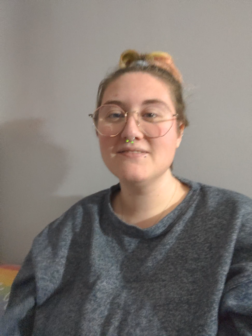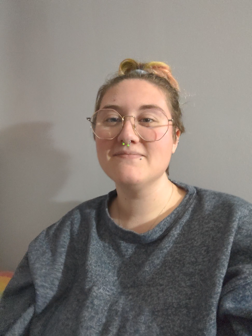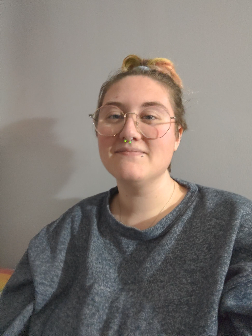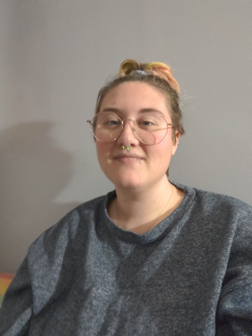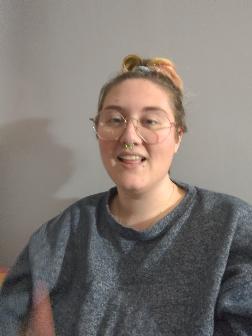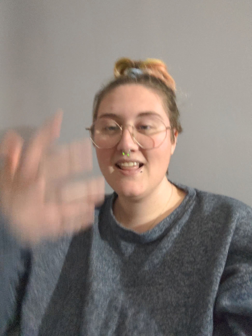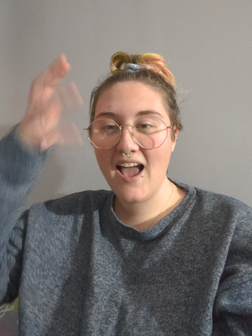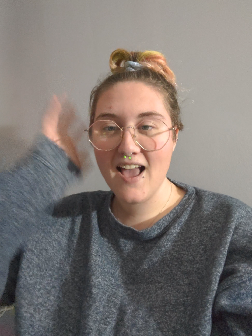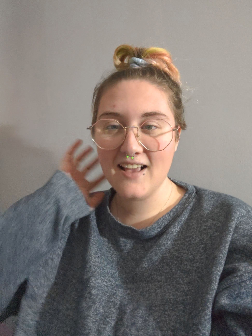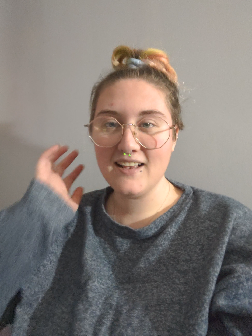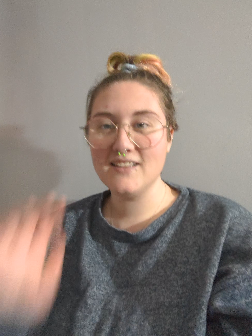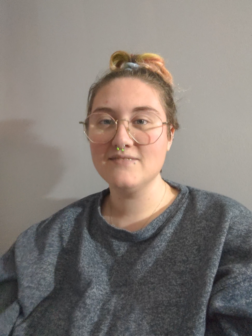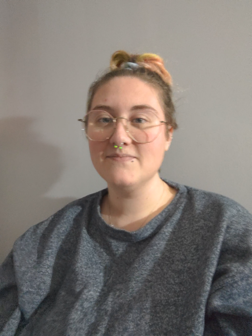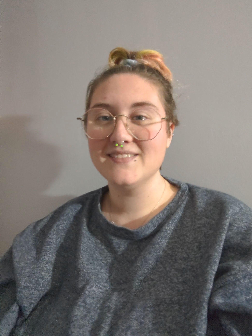lion